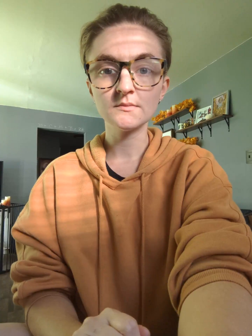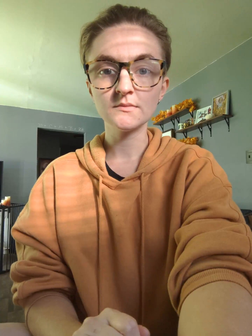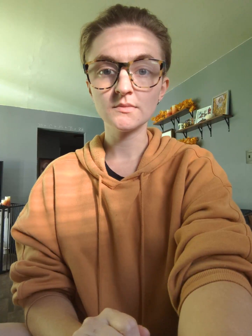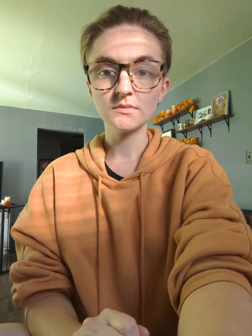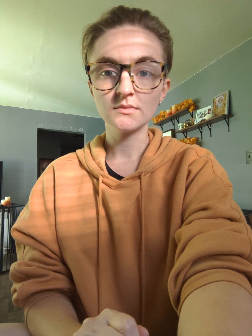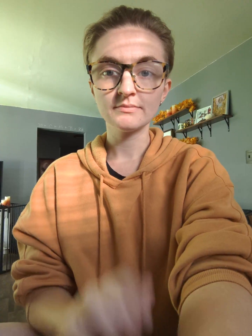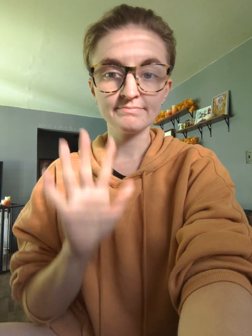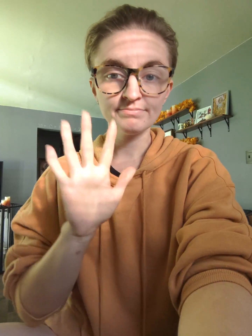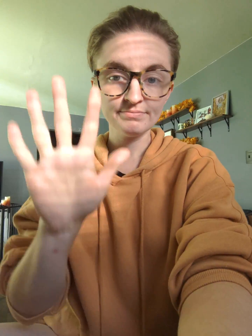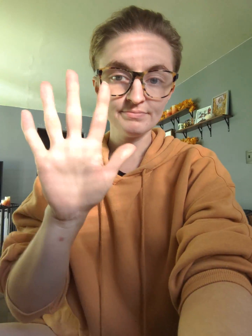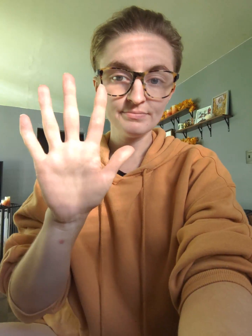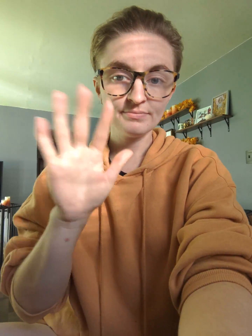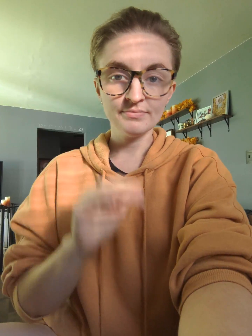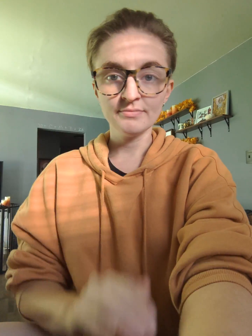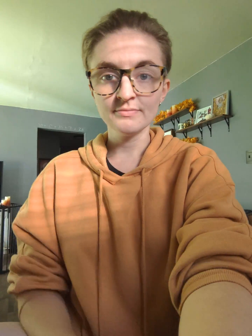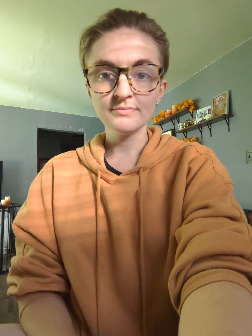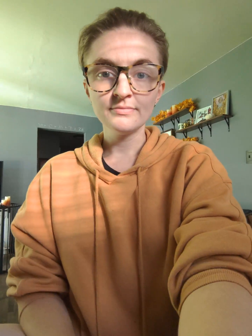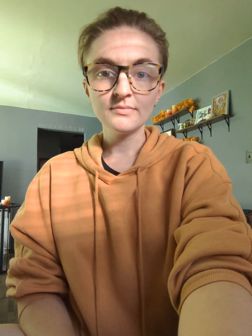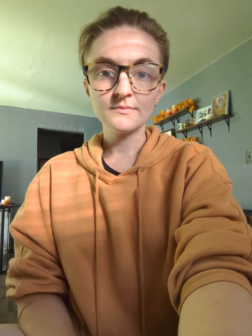give me five